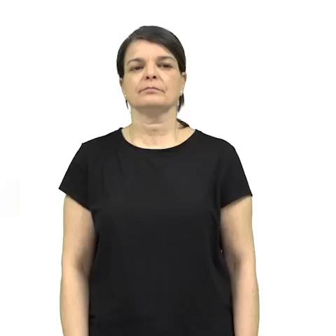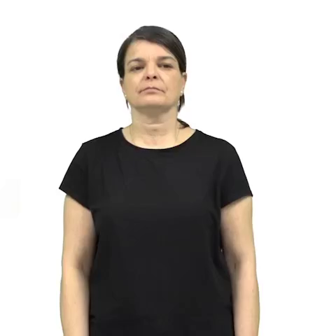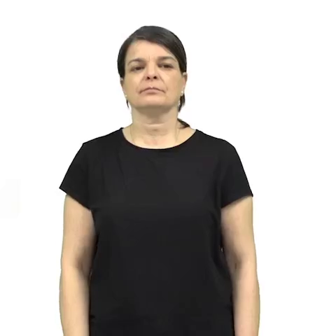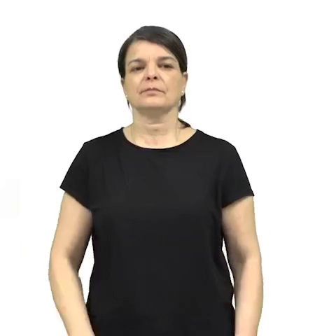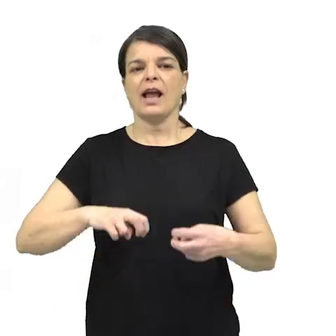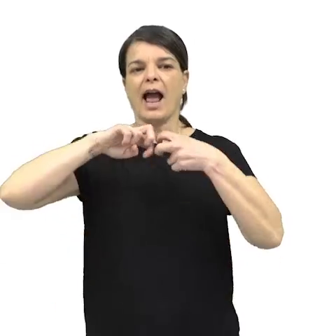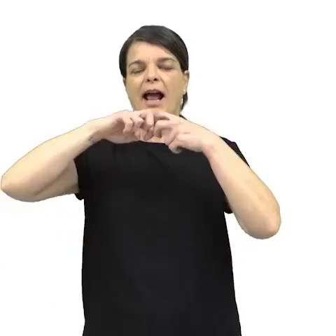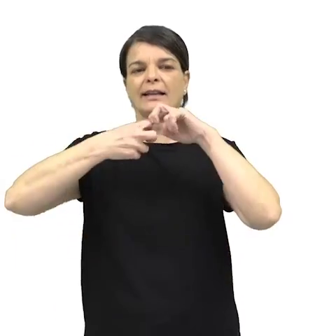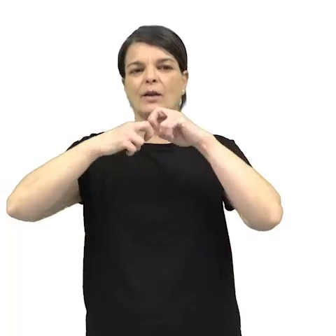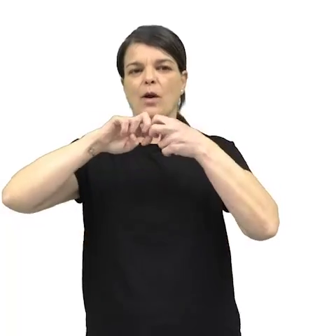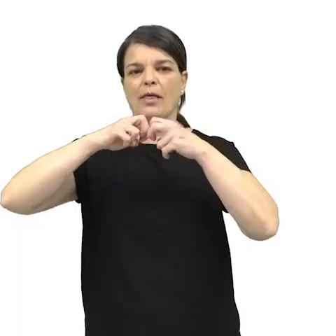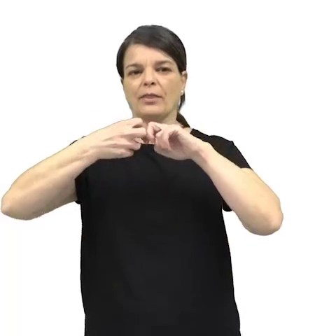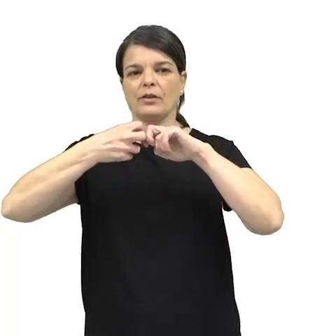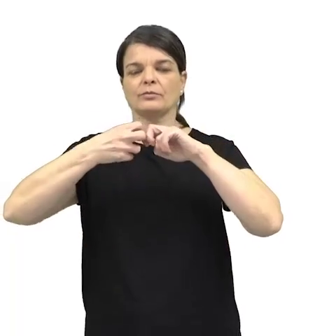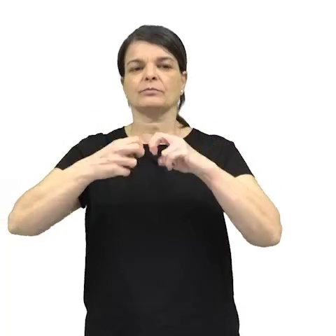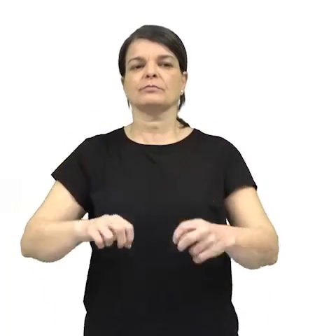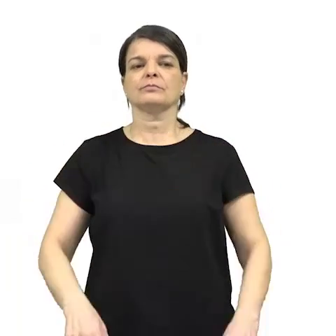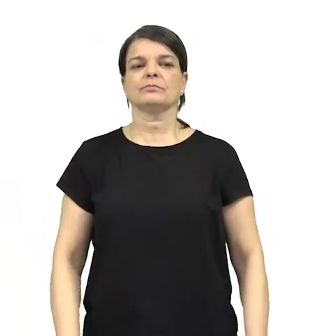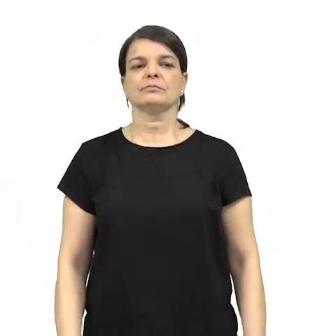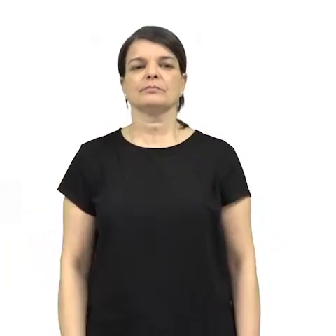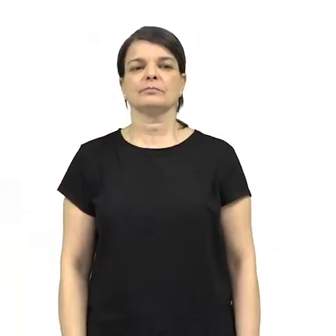articulacion